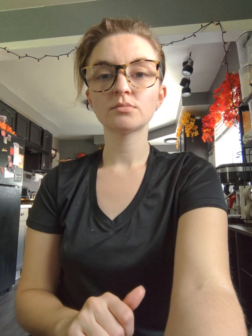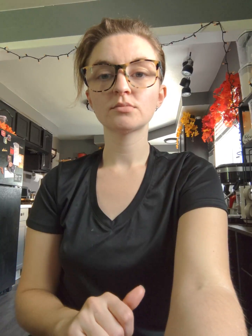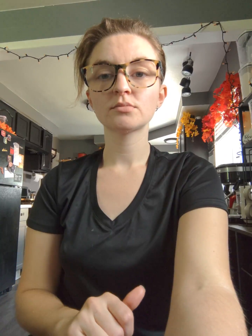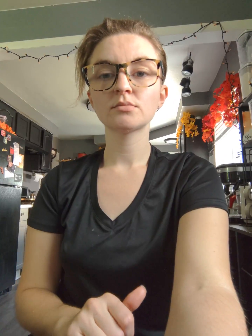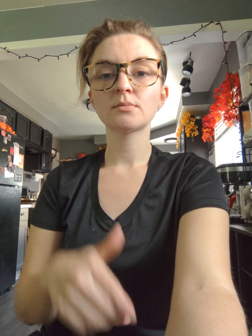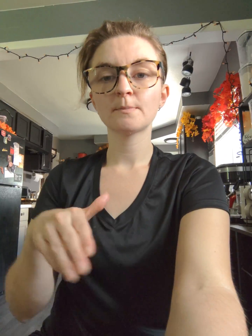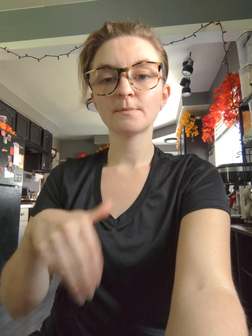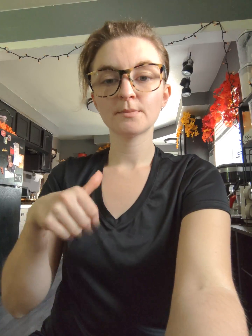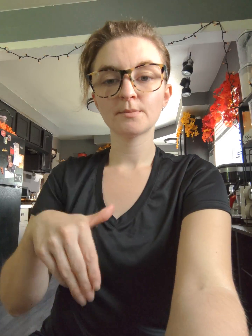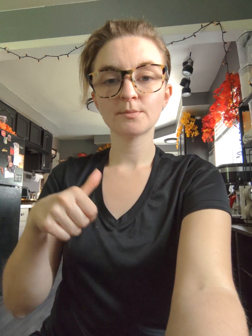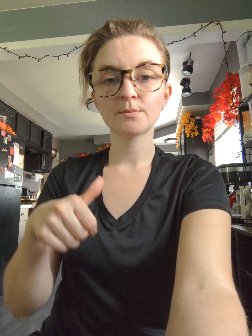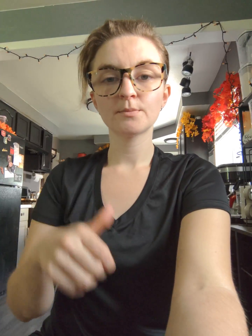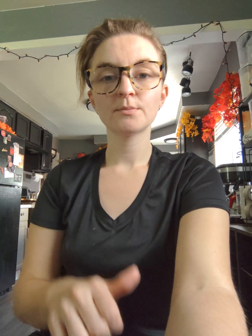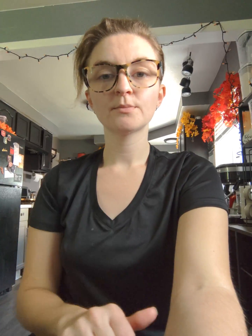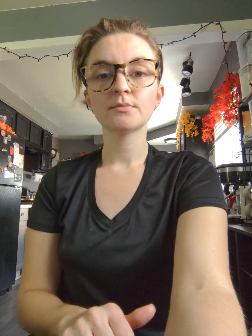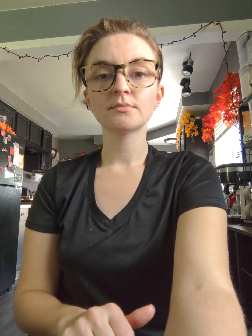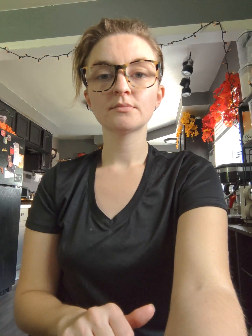pants